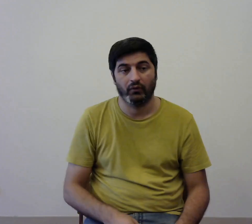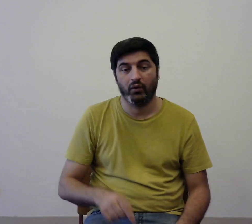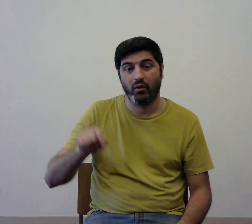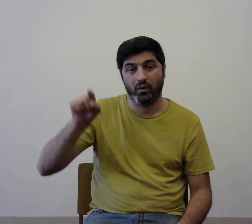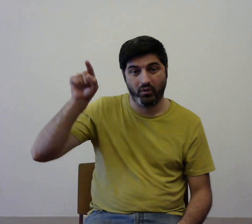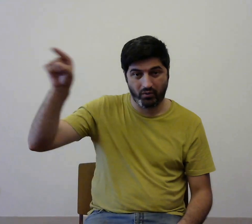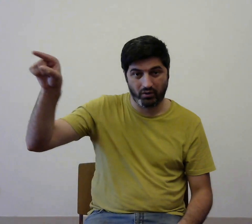O